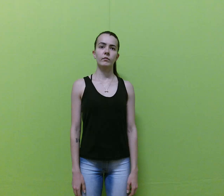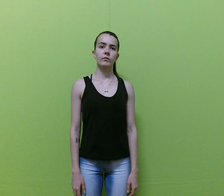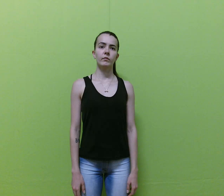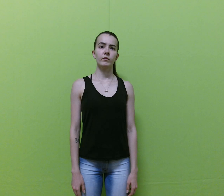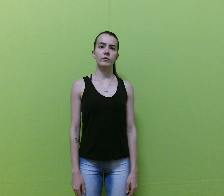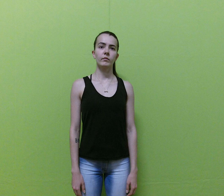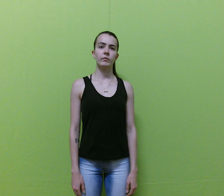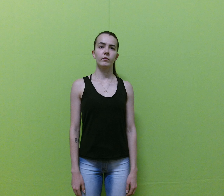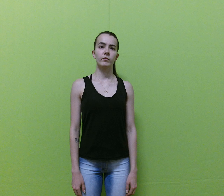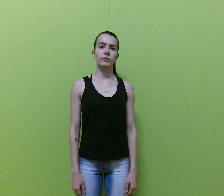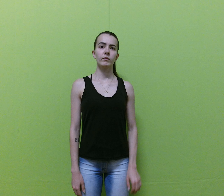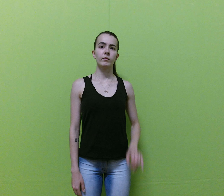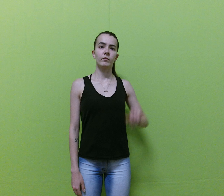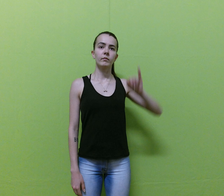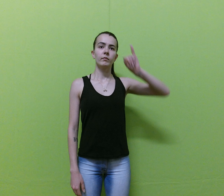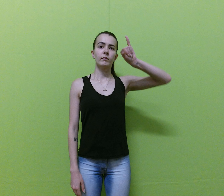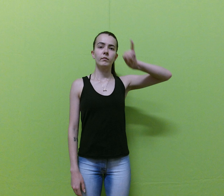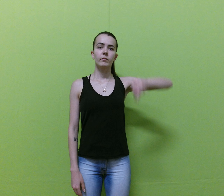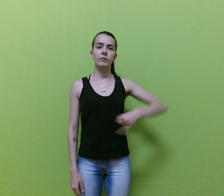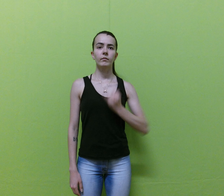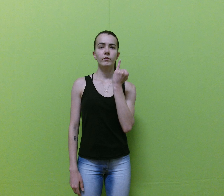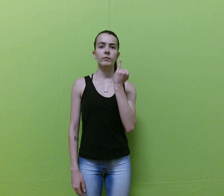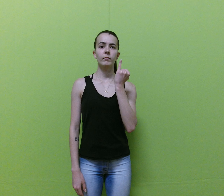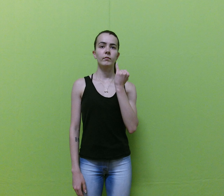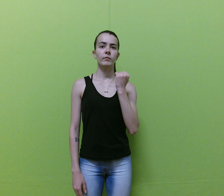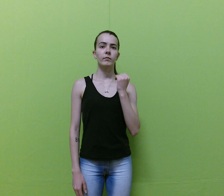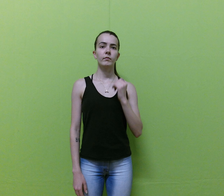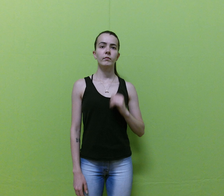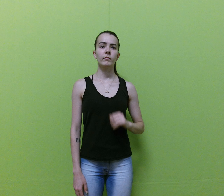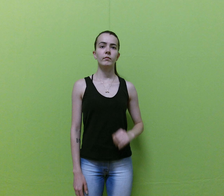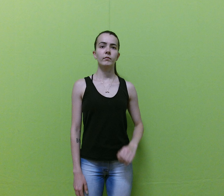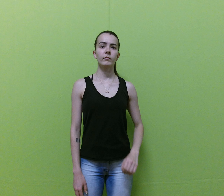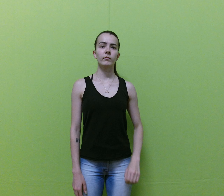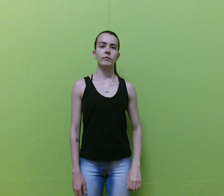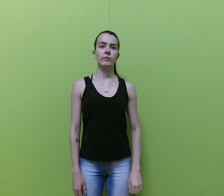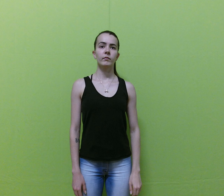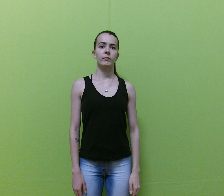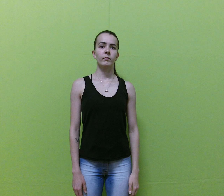aproveitar